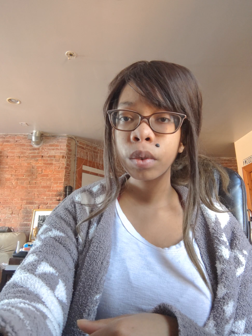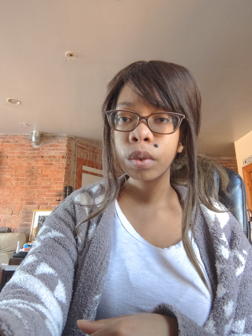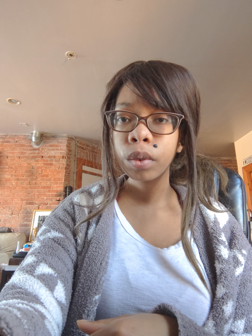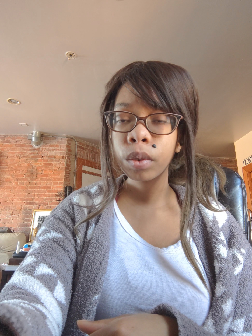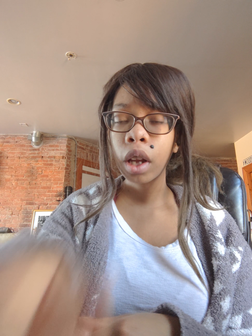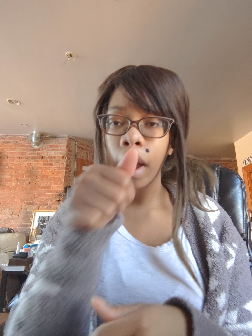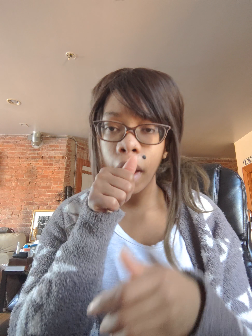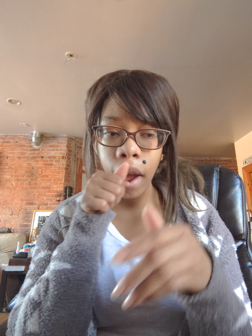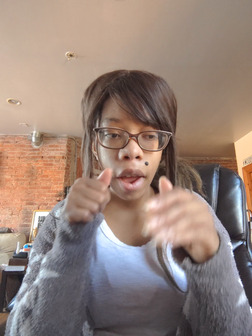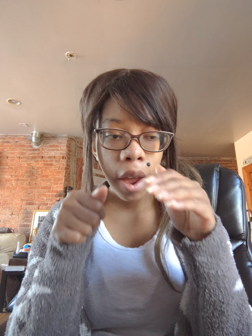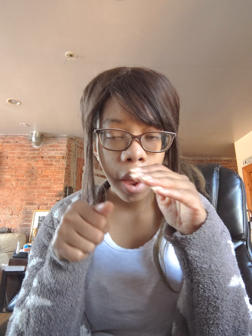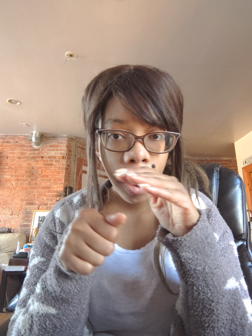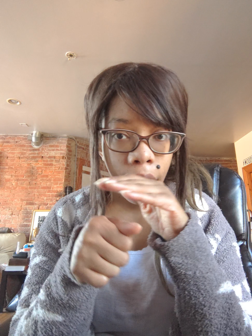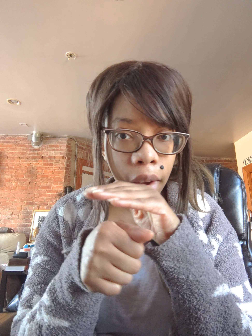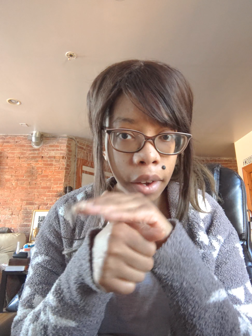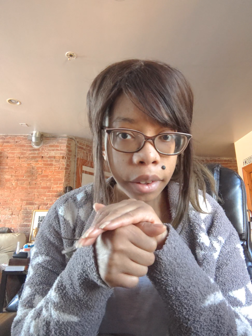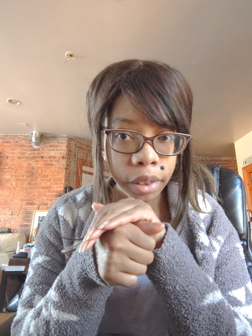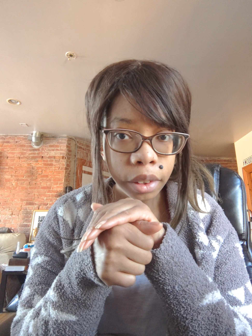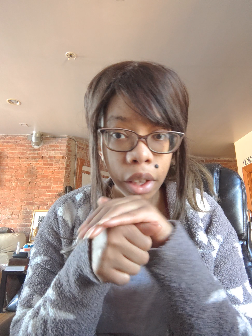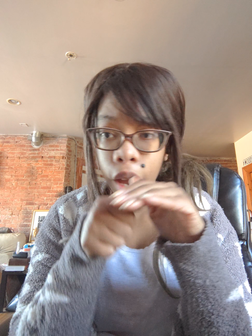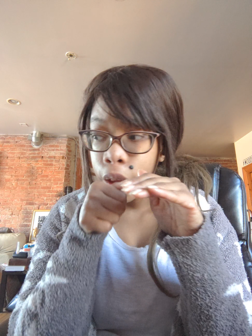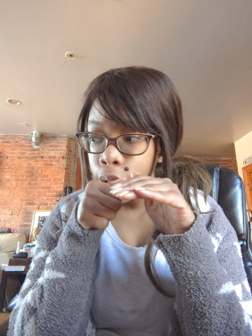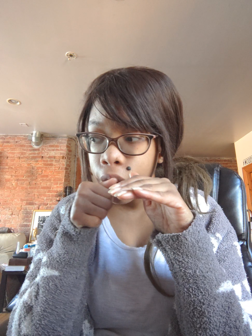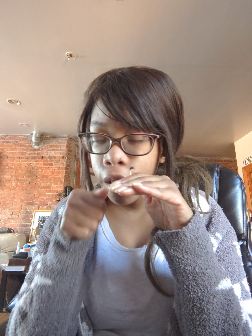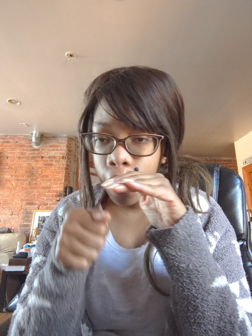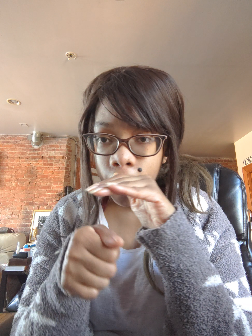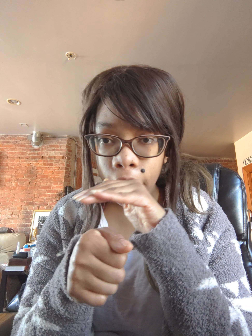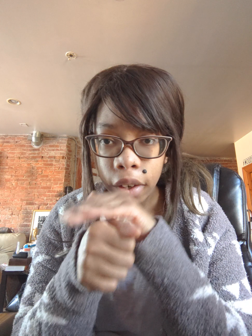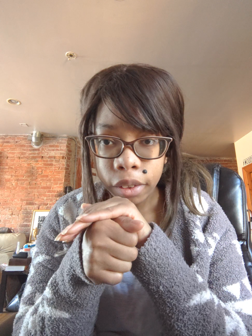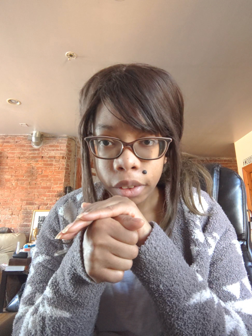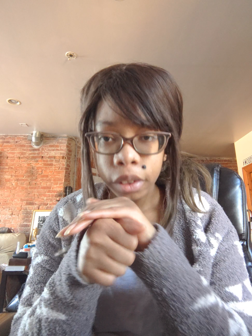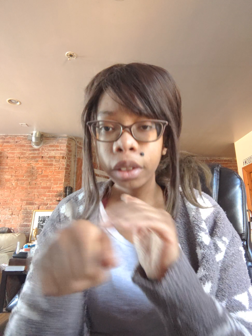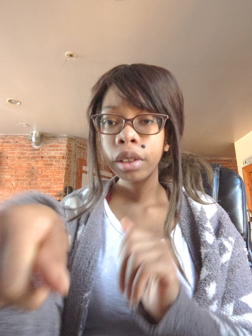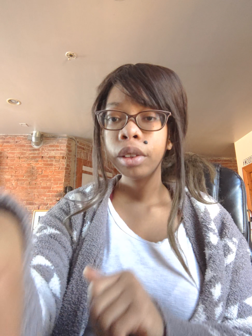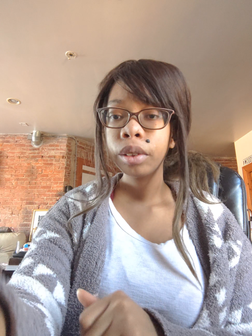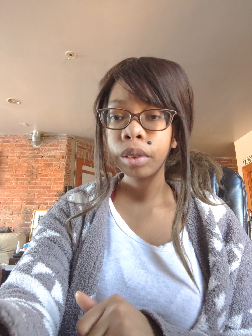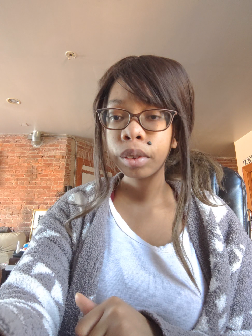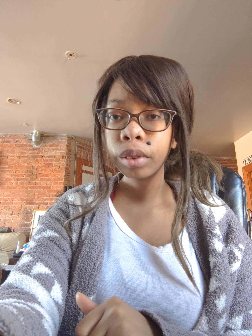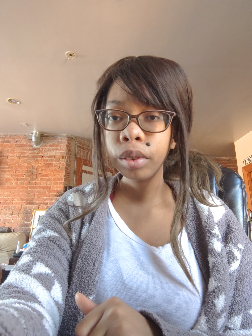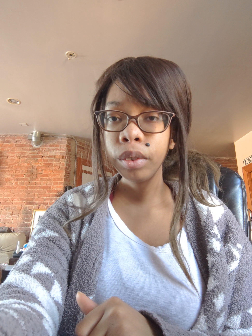hide